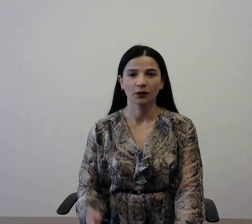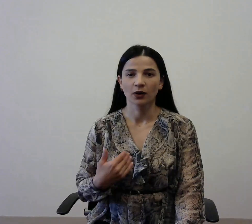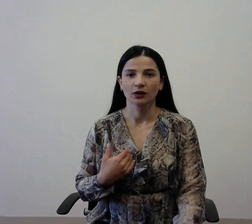mən